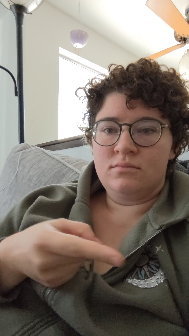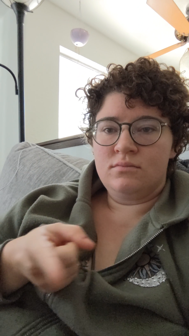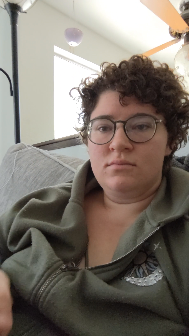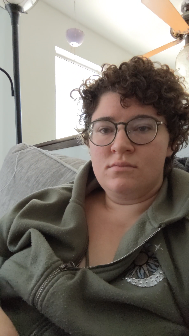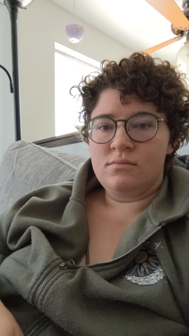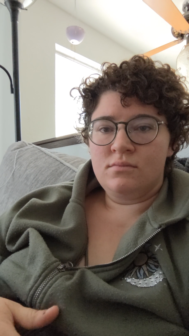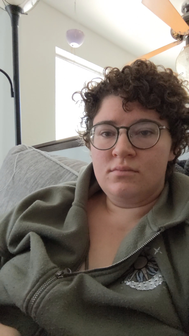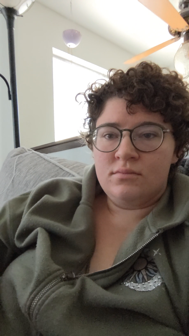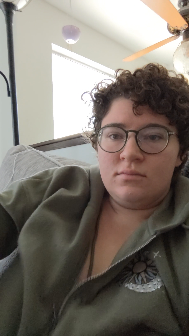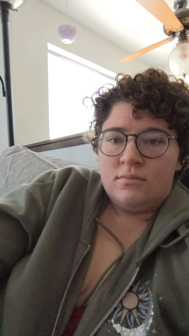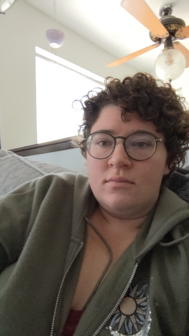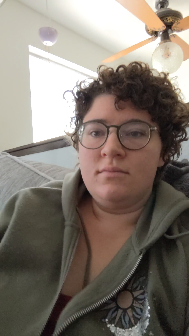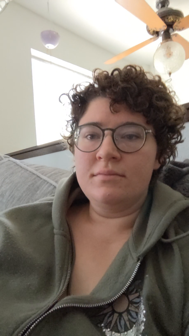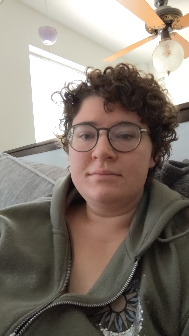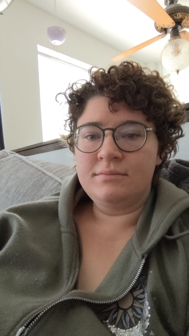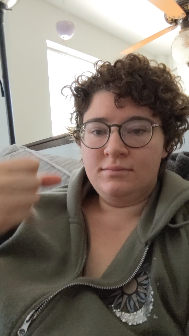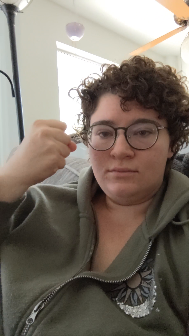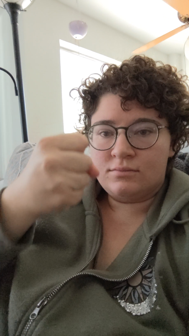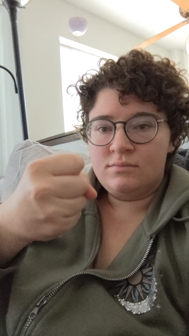hit